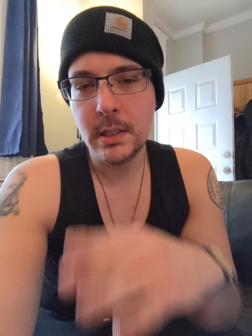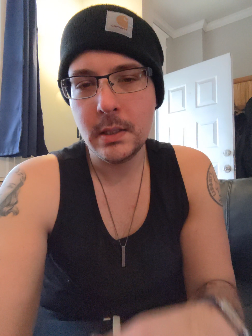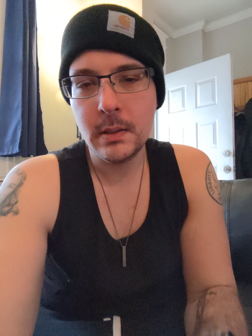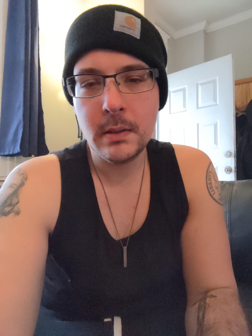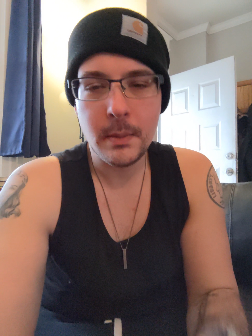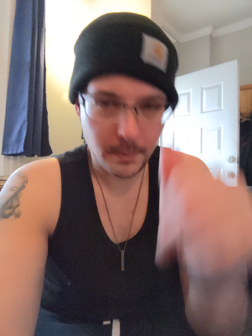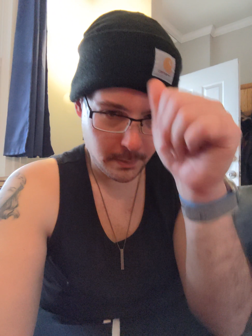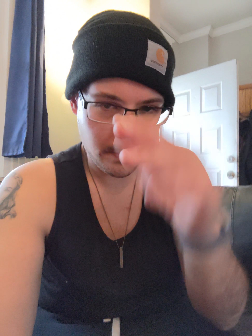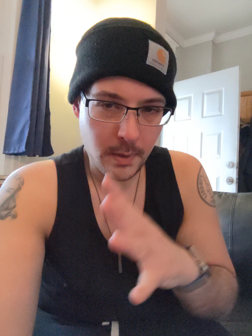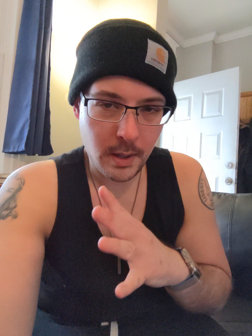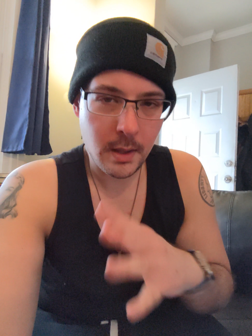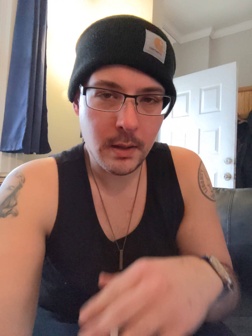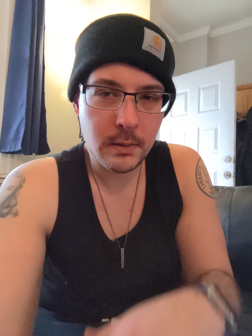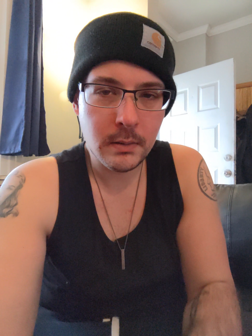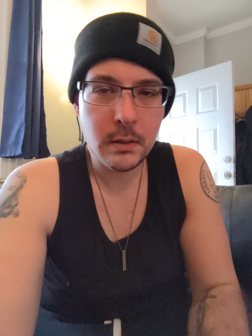man